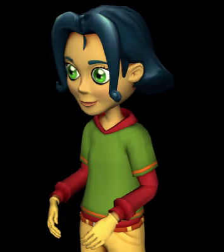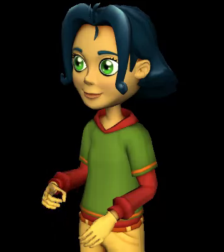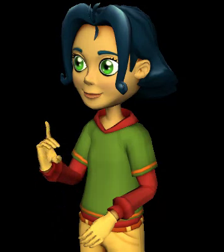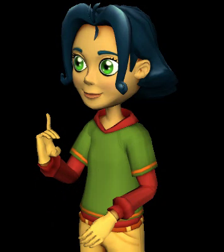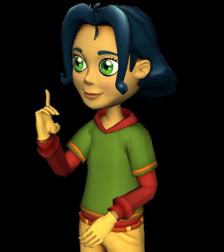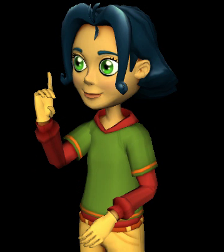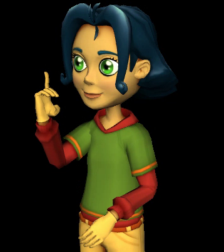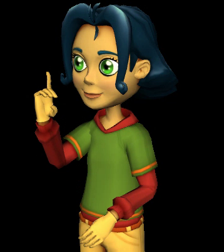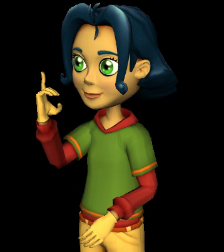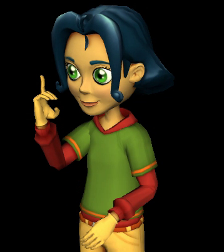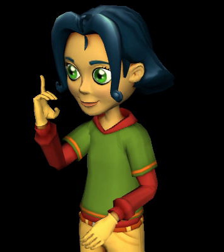الله